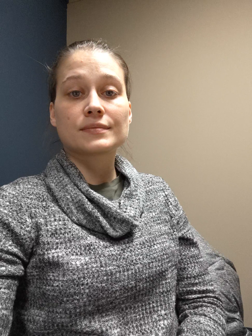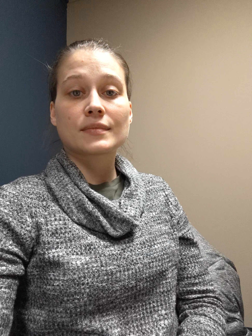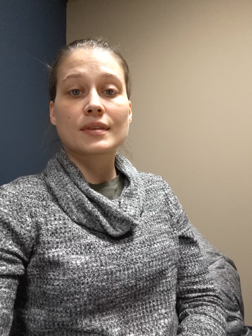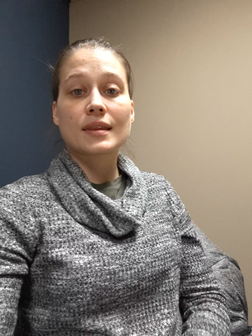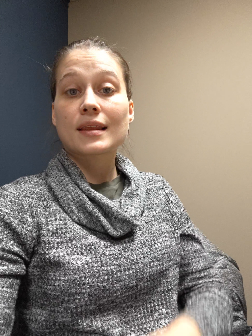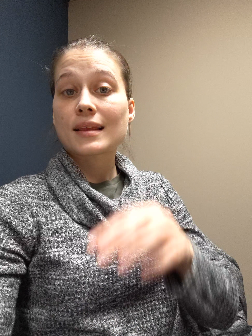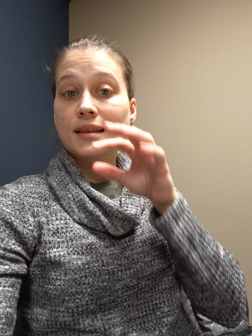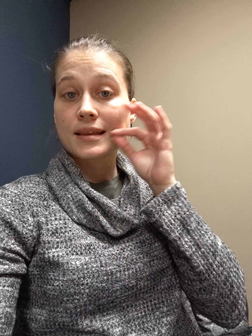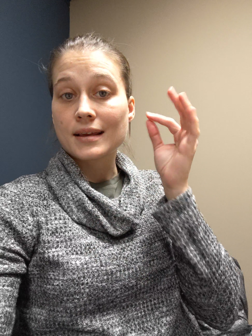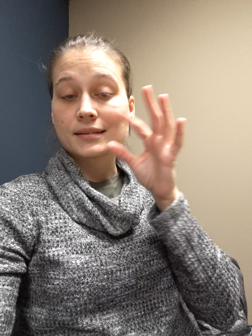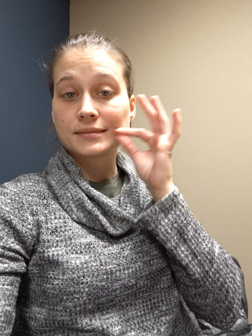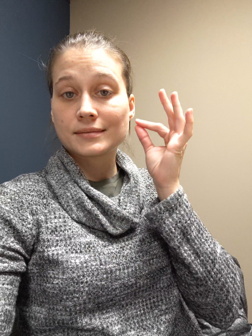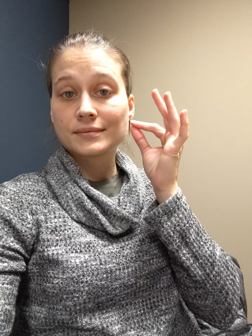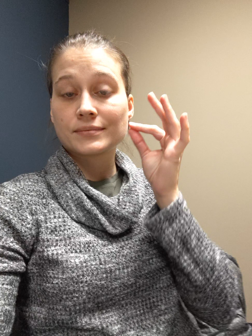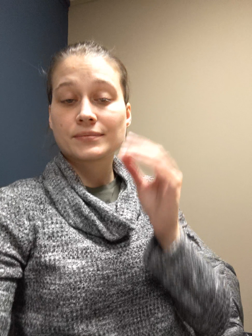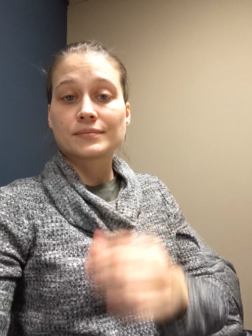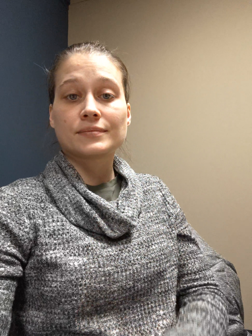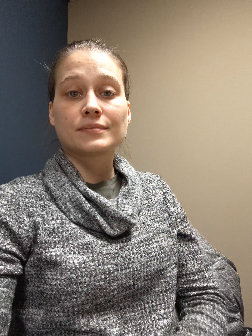cat